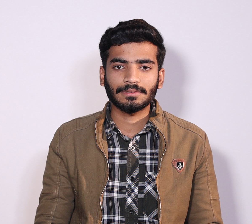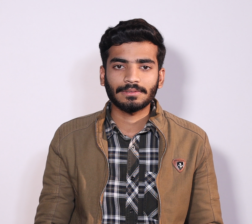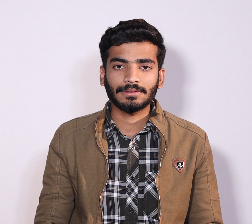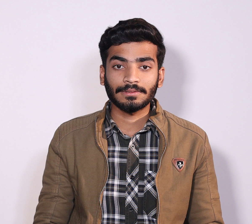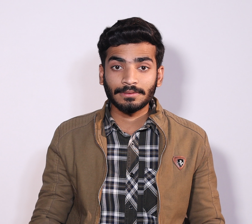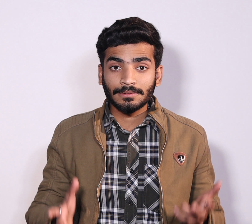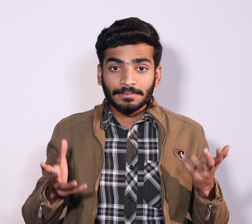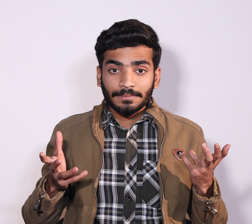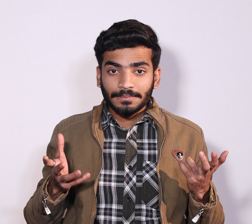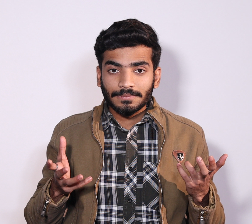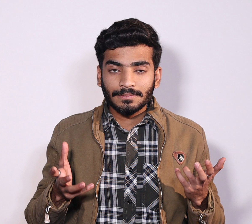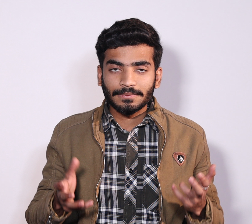surprise